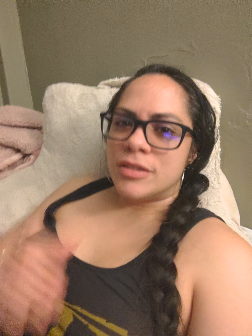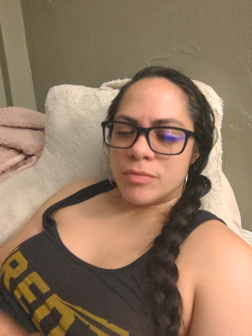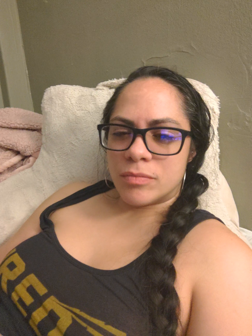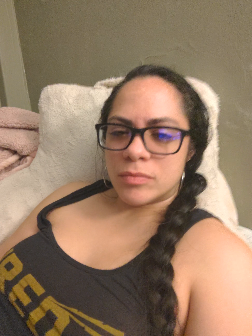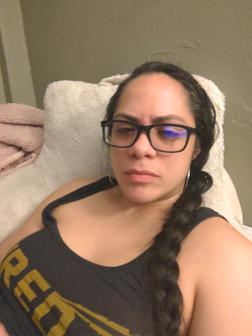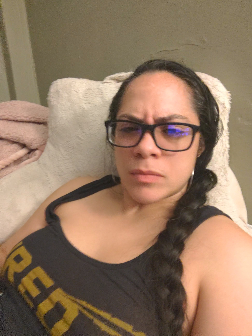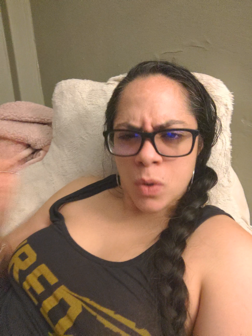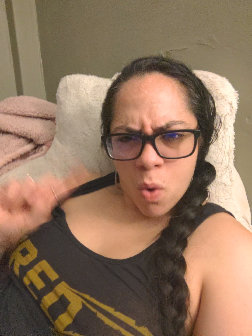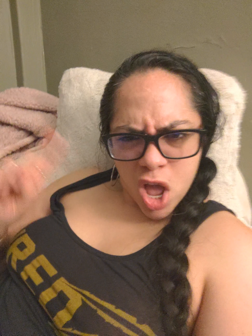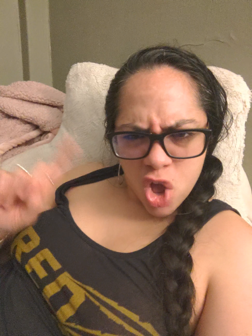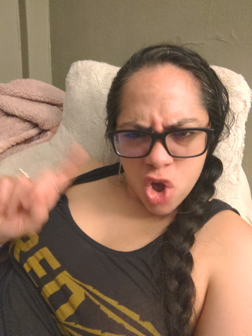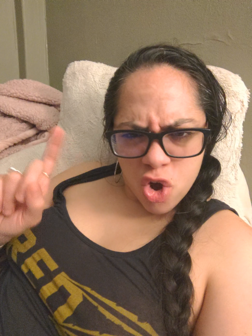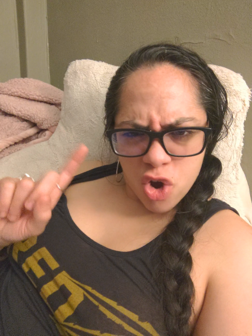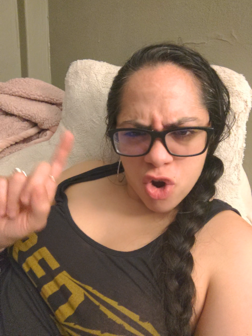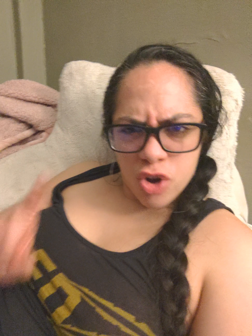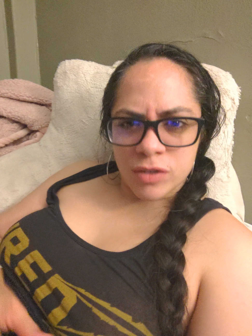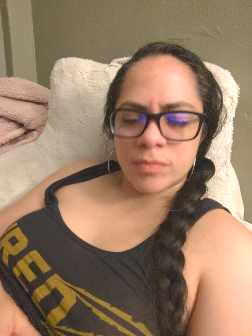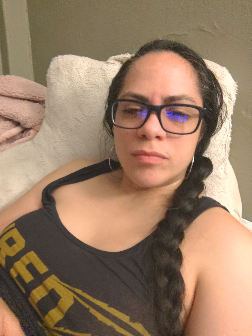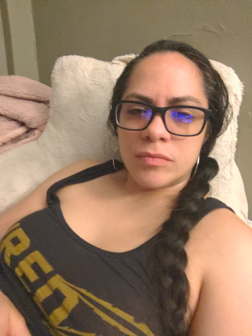where